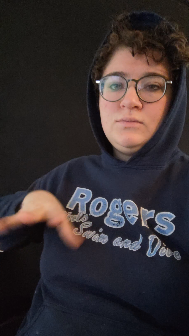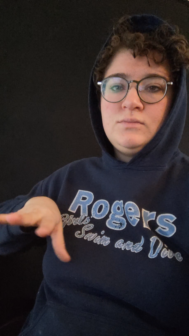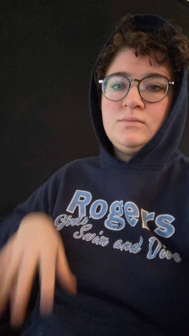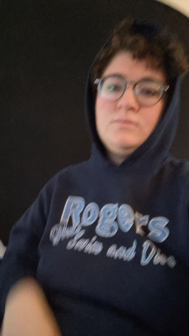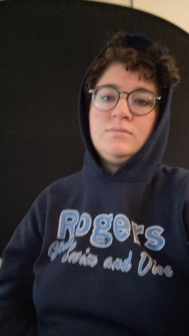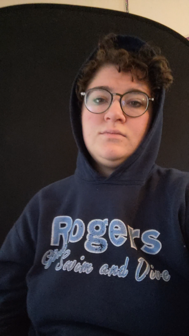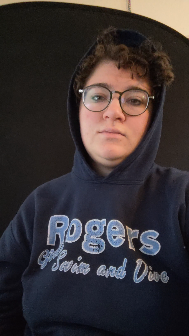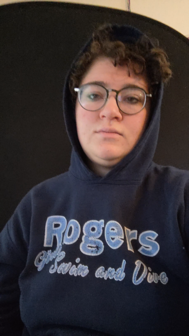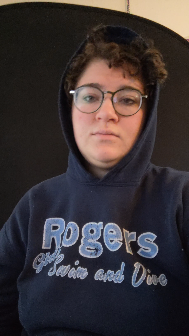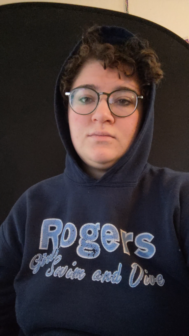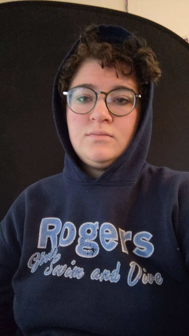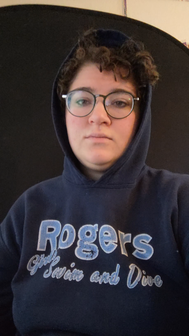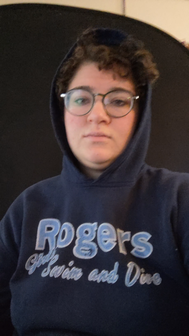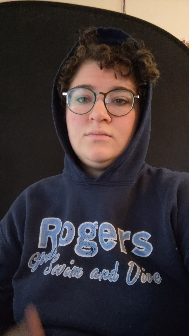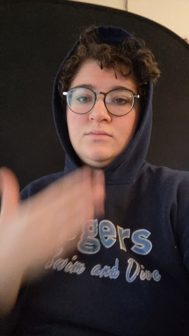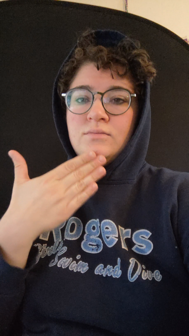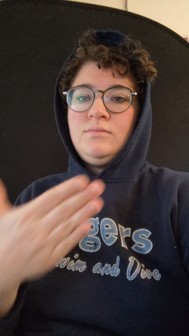good